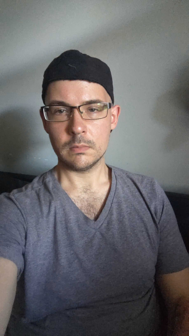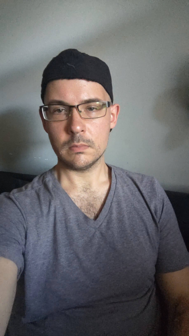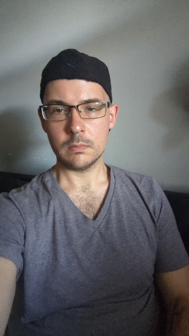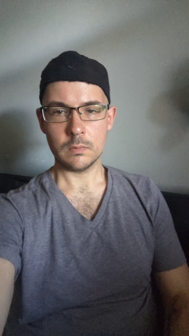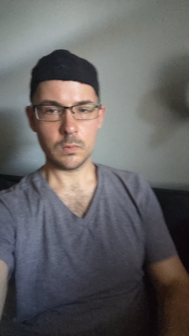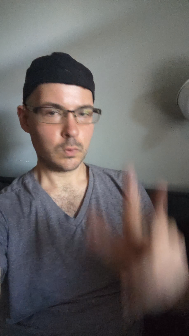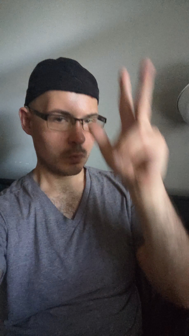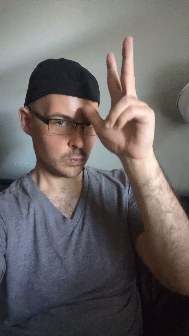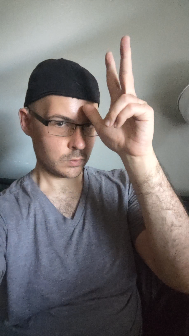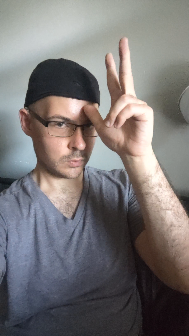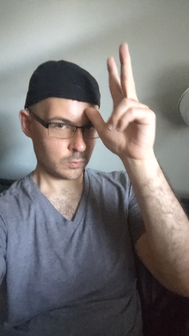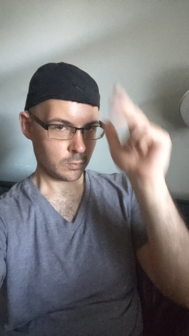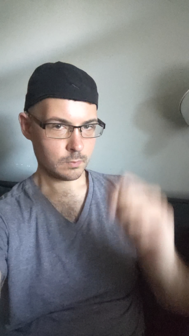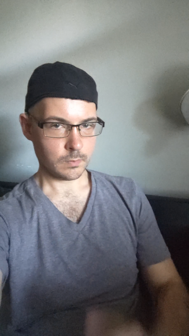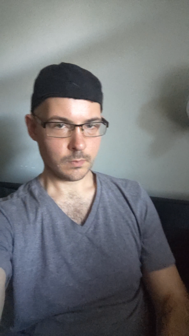rooster